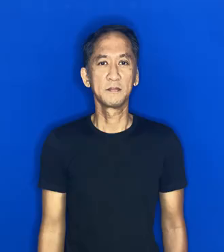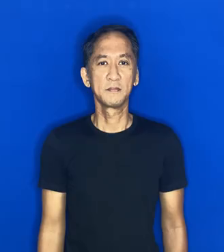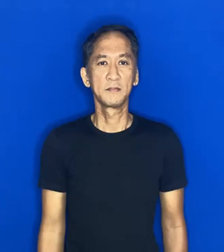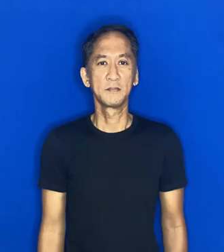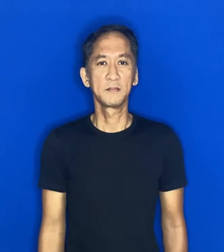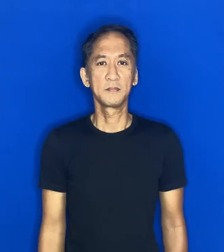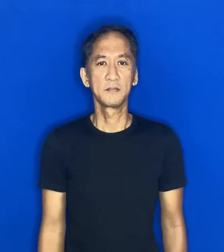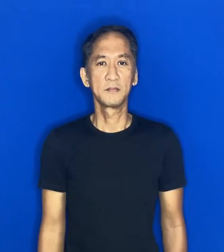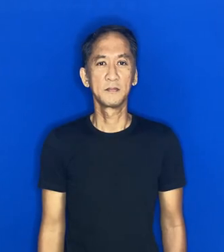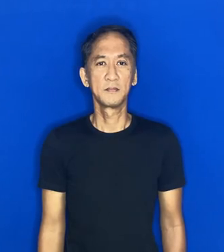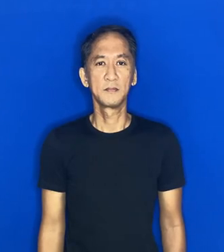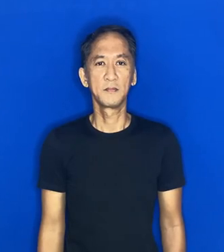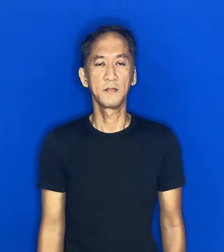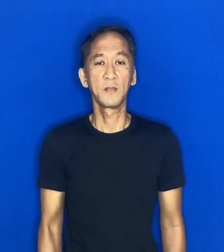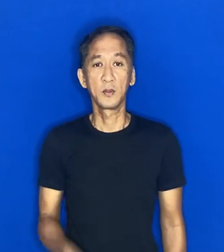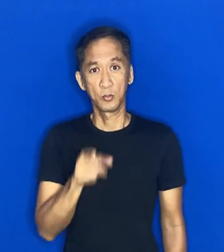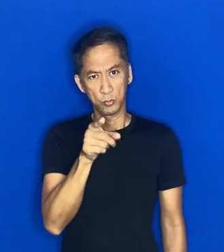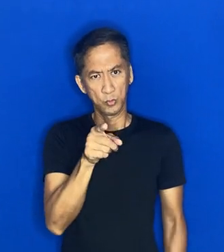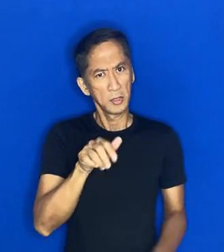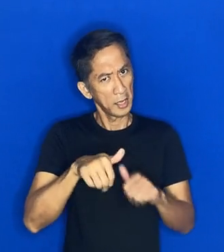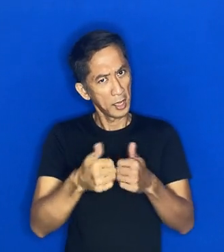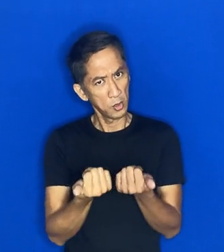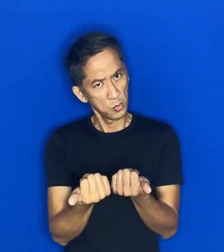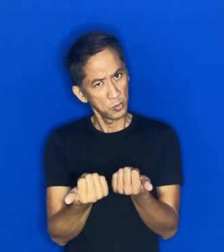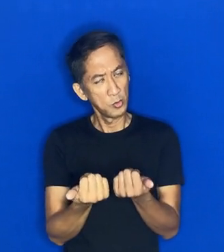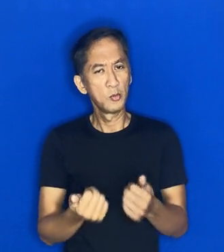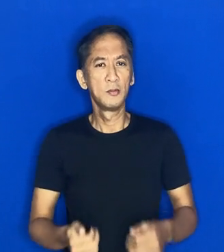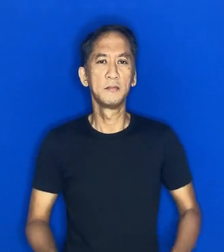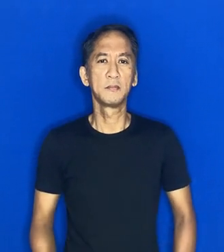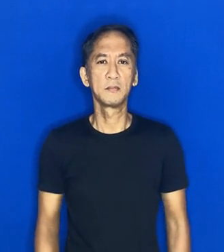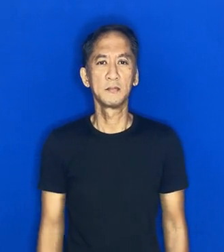how are you